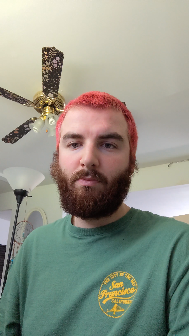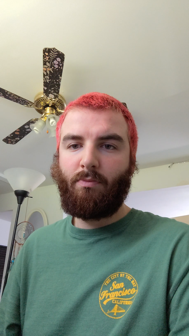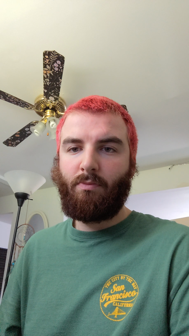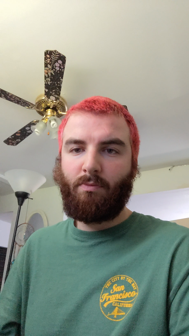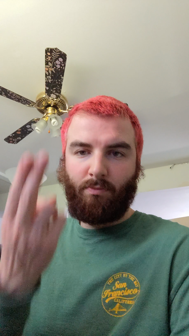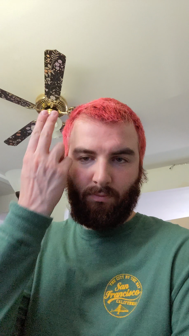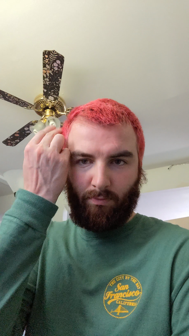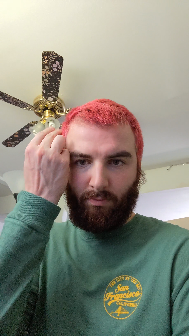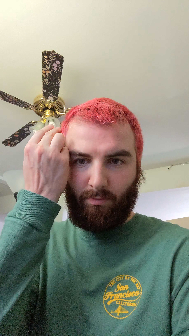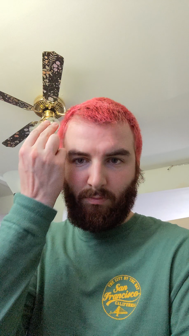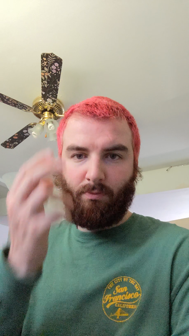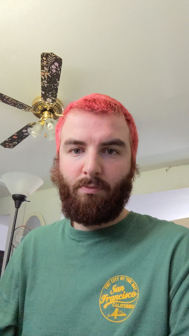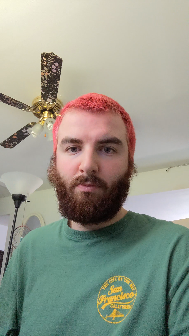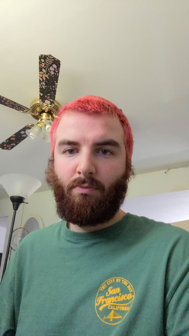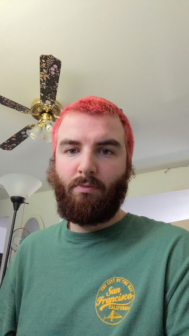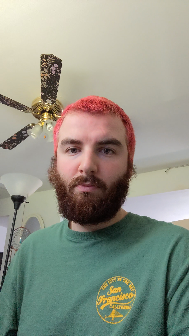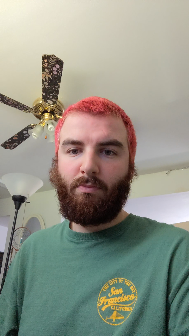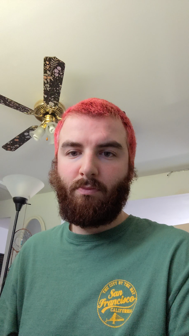rabbit